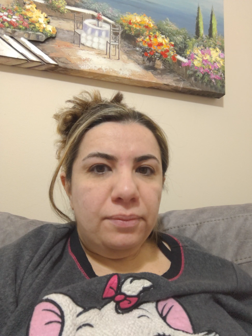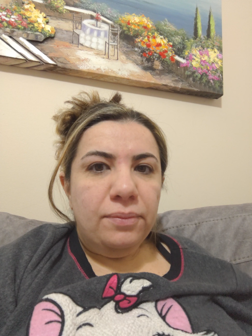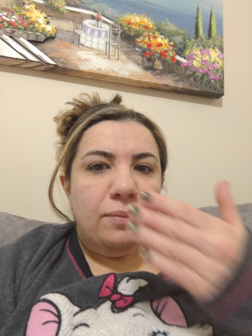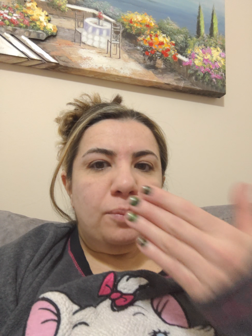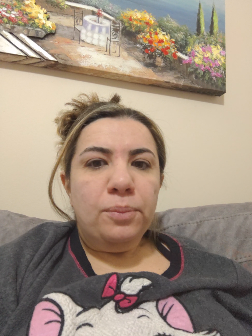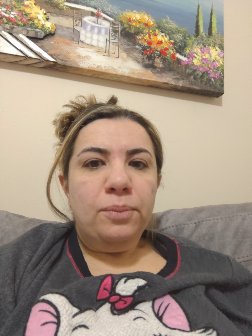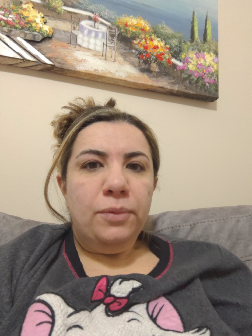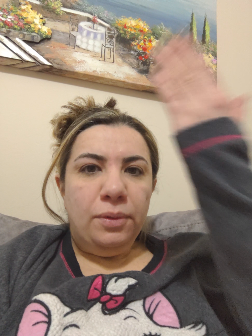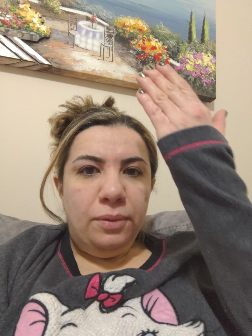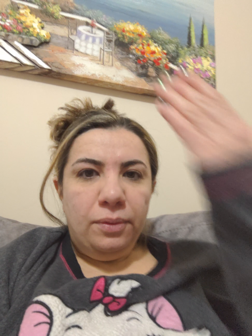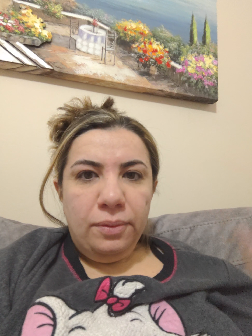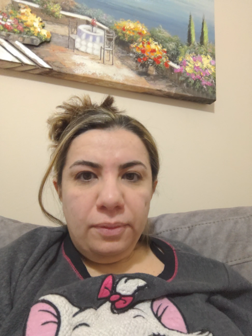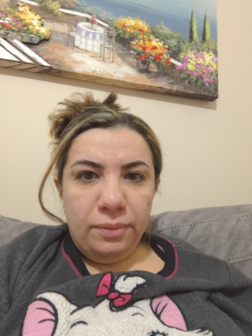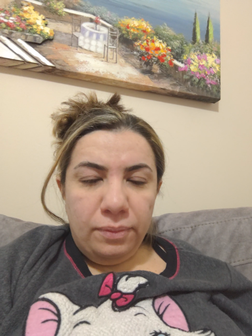morning